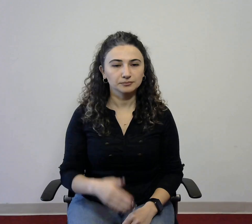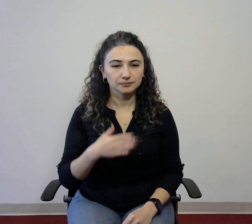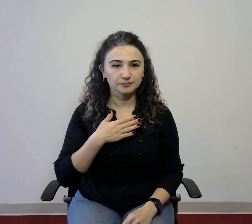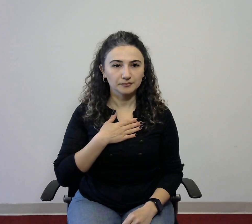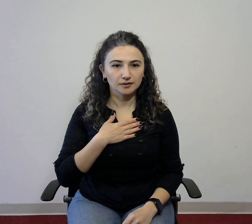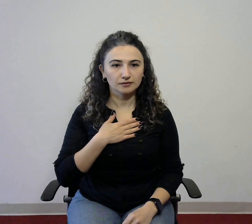mən